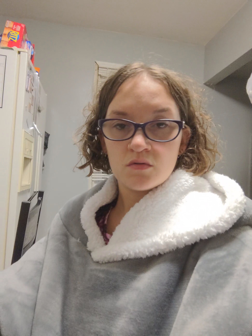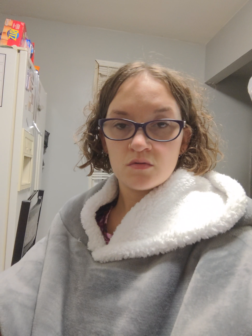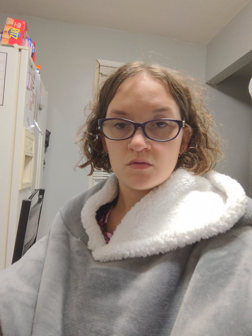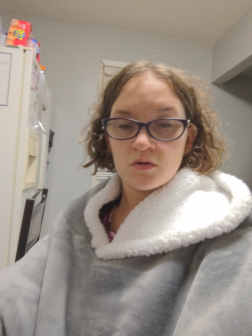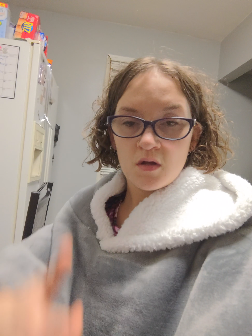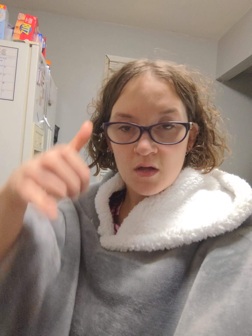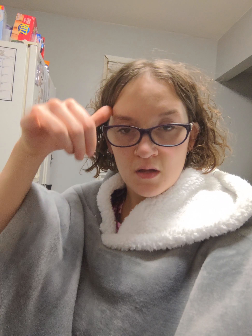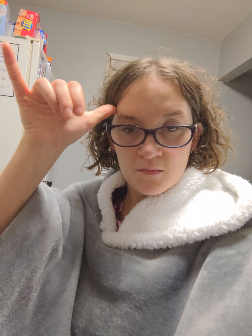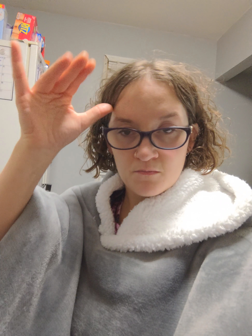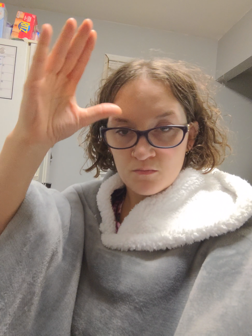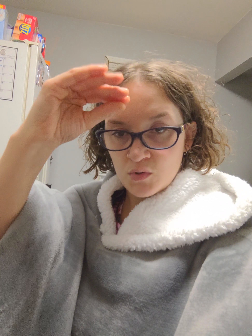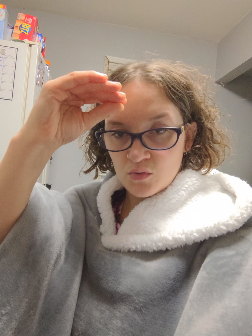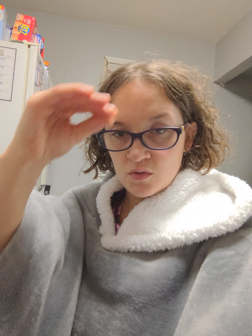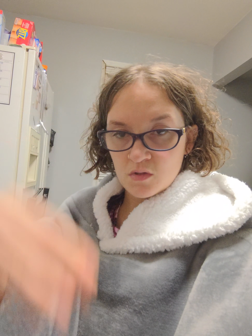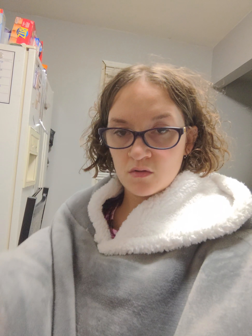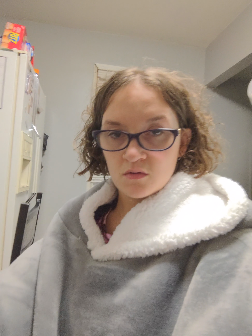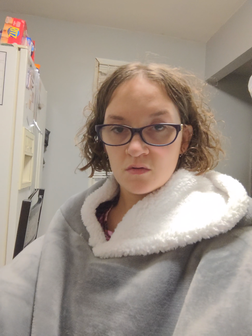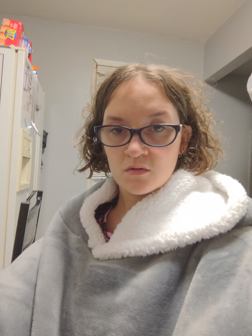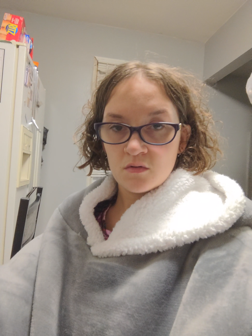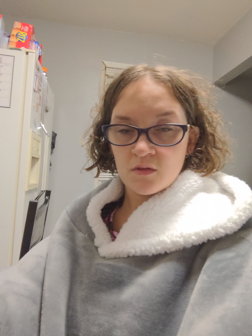cowboy